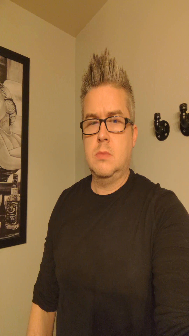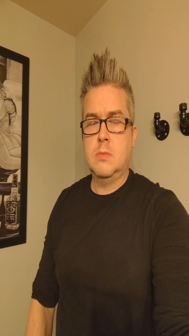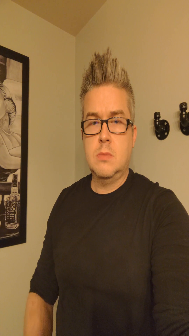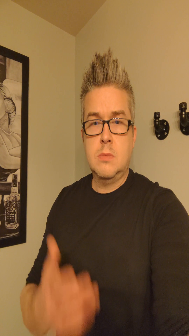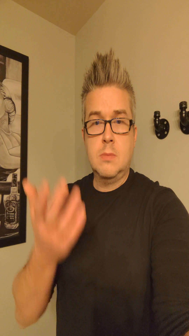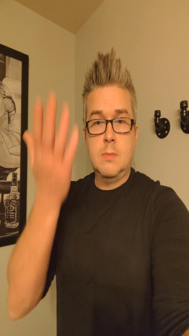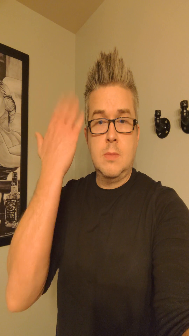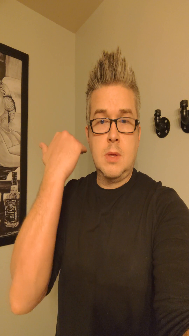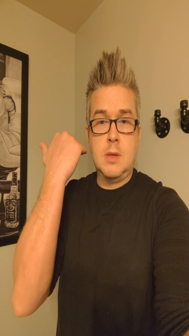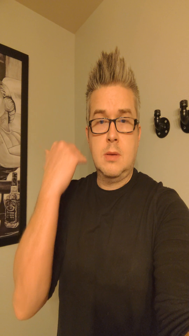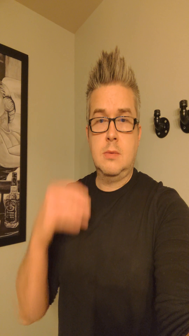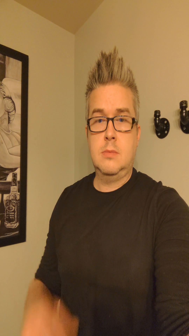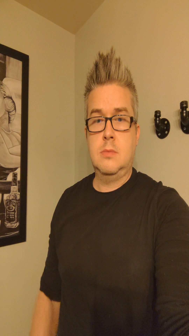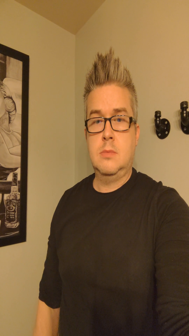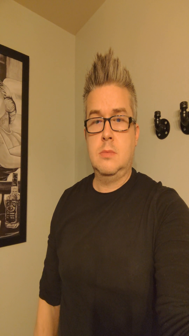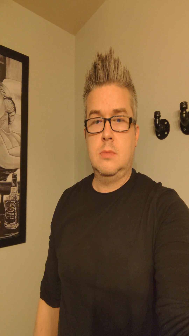before